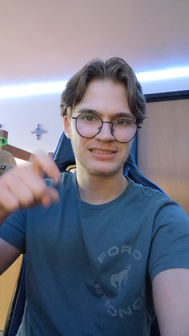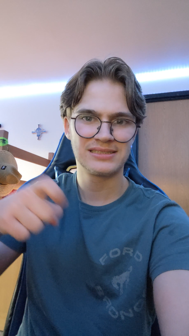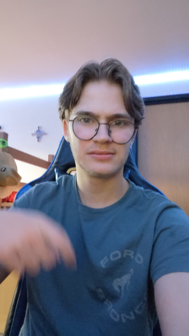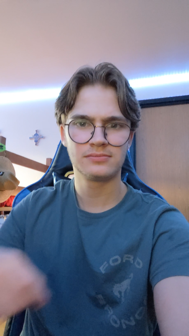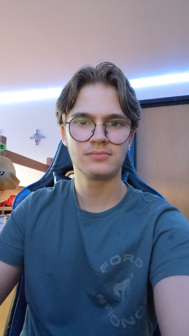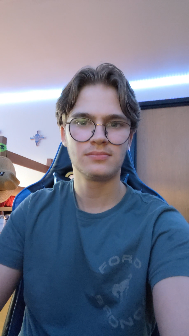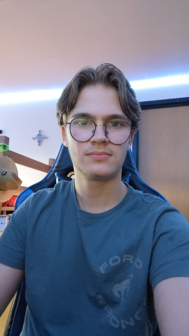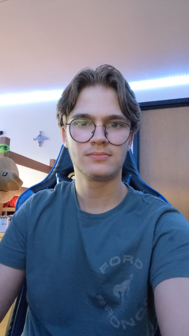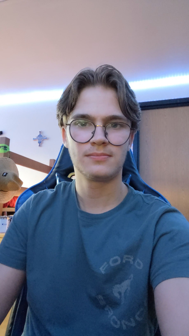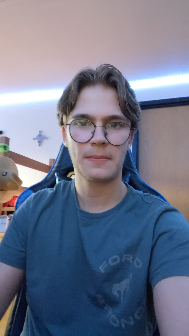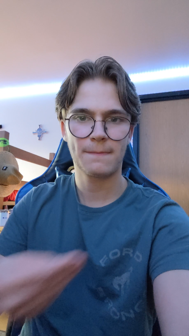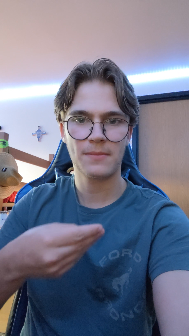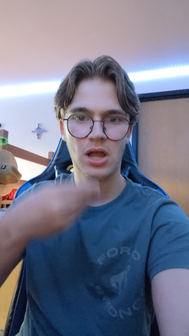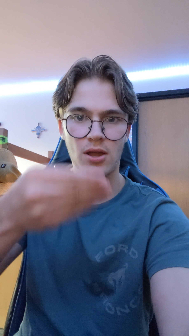buy